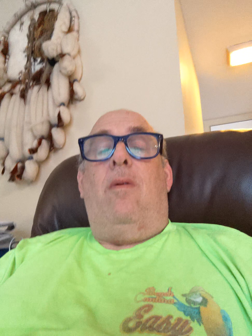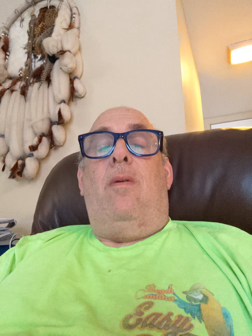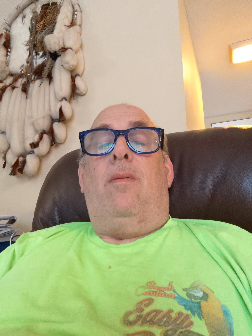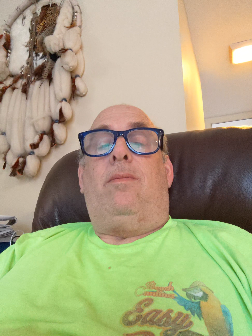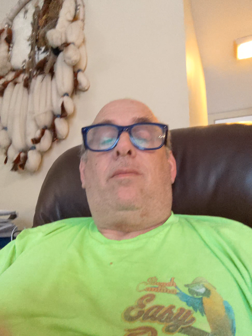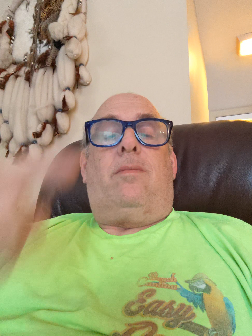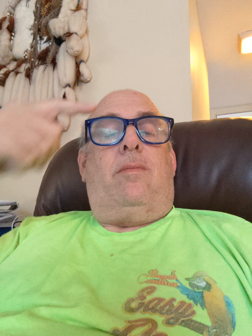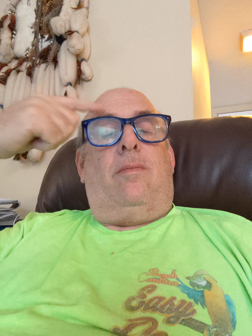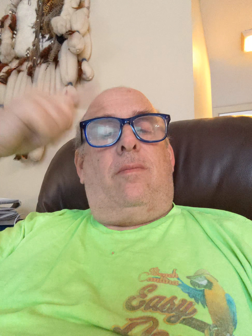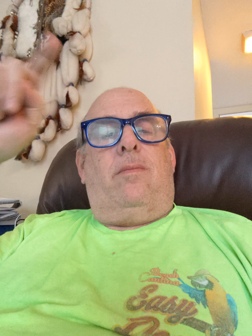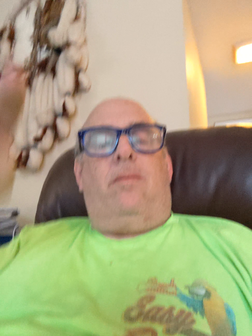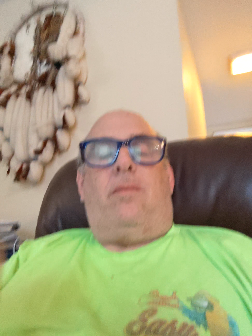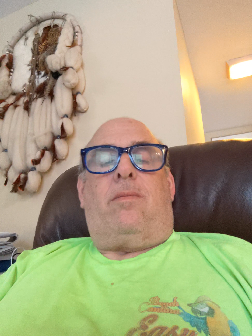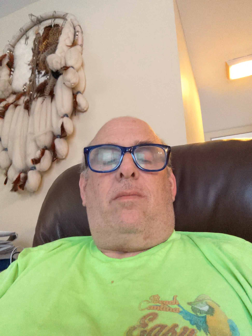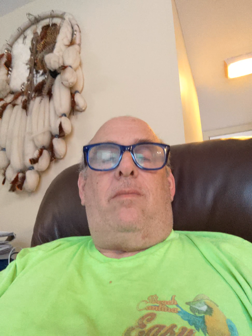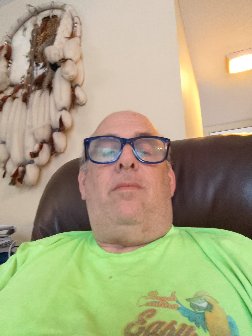for